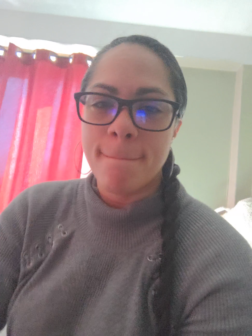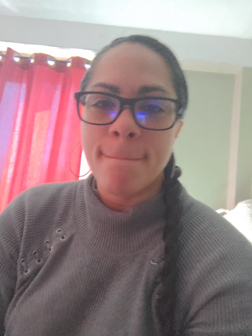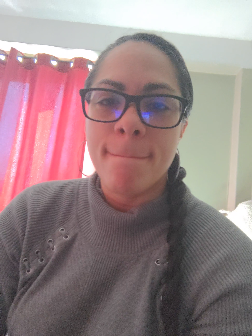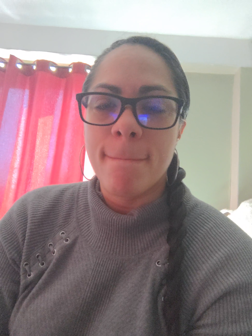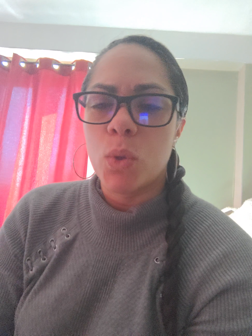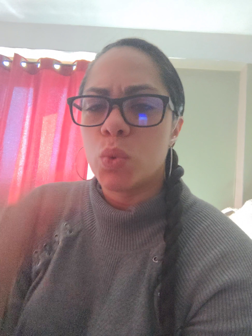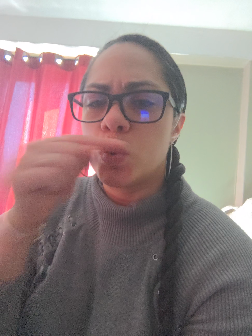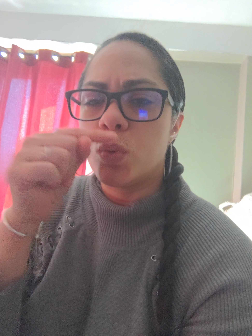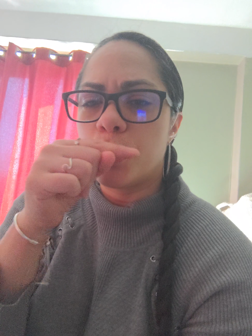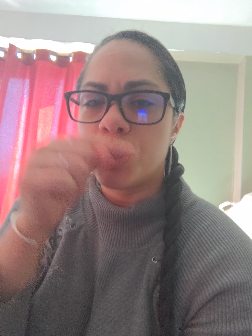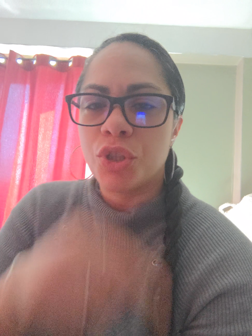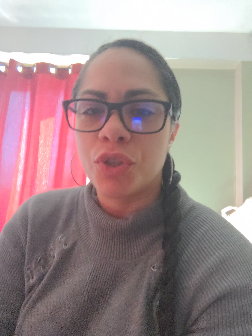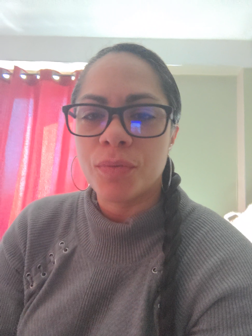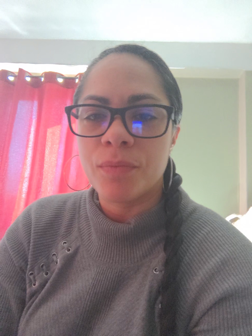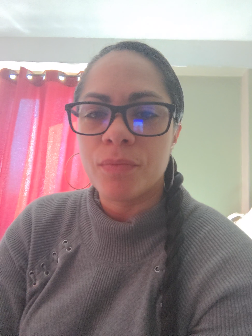toothbrush